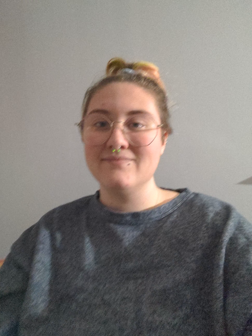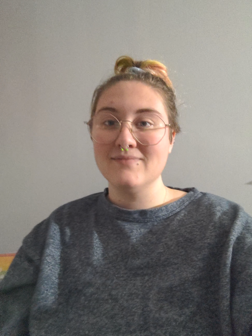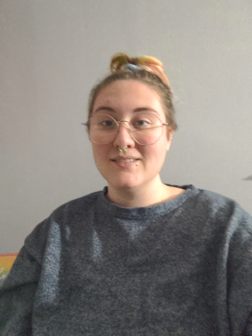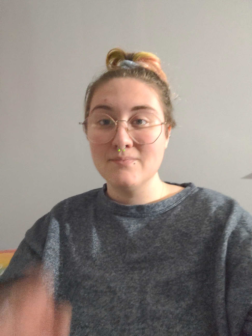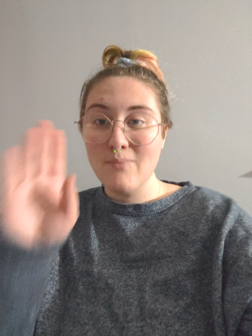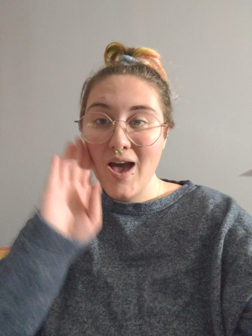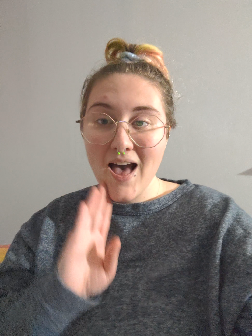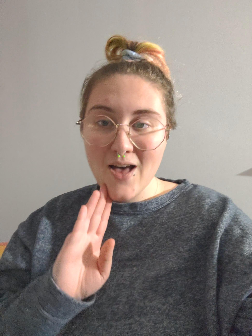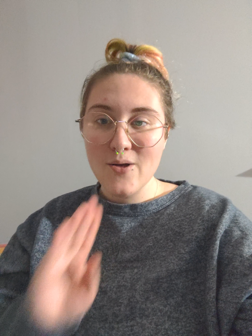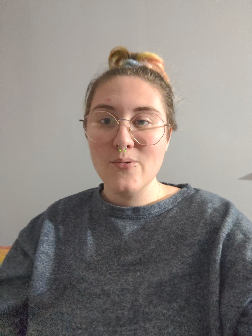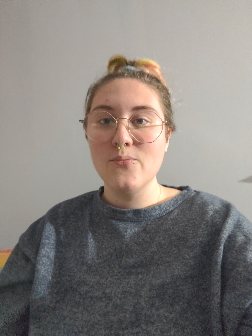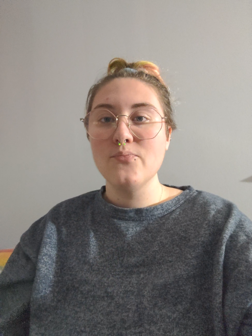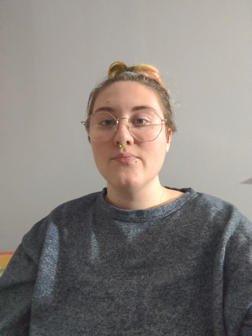brown